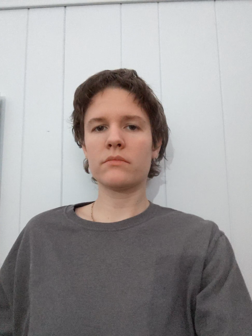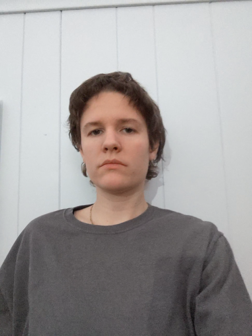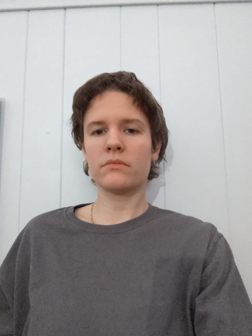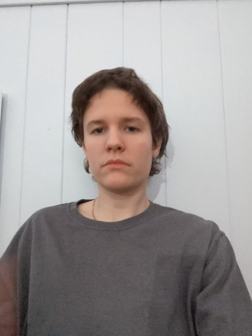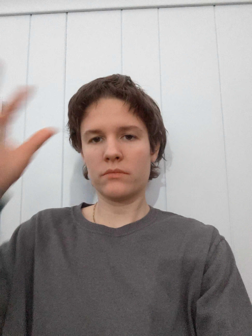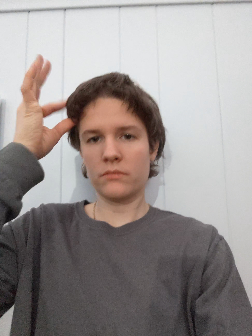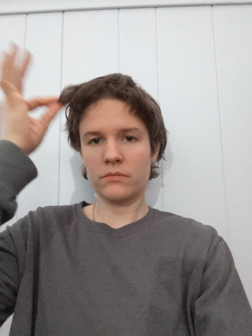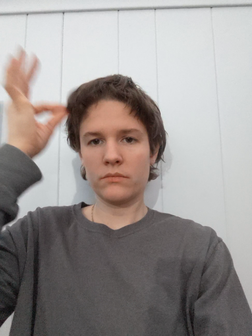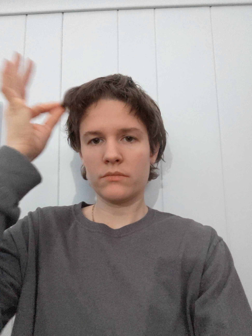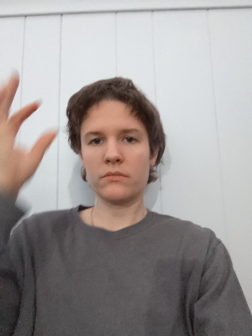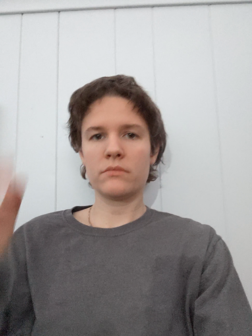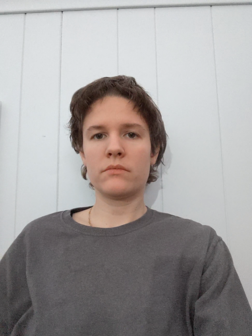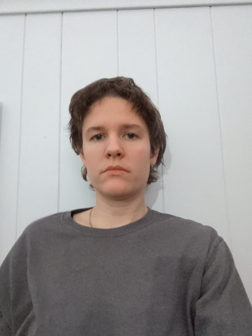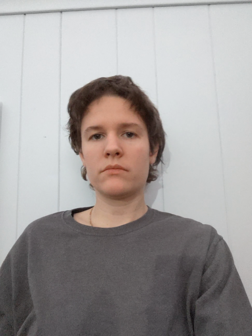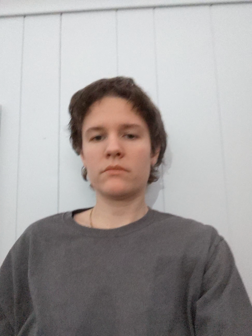hair